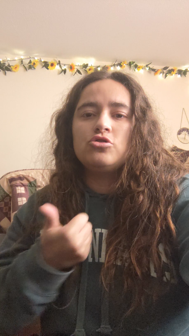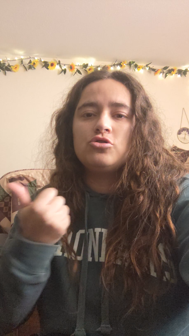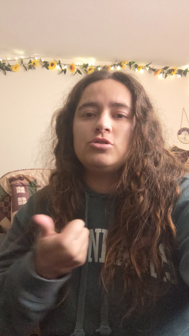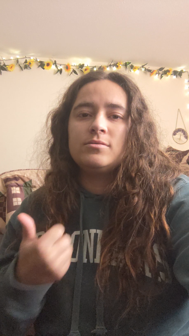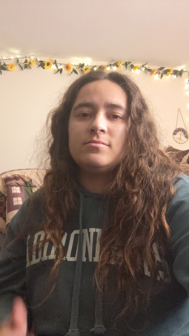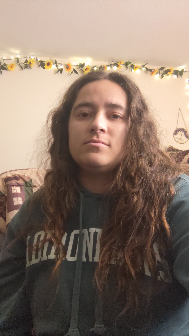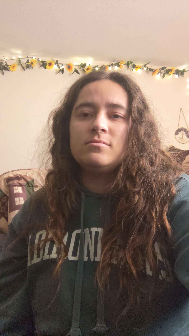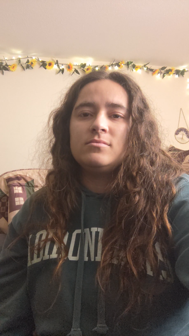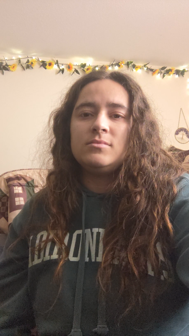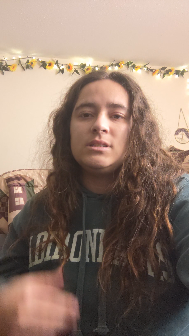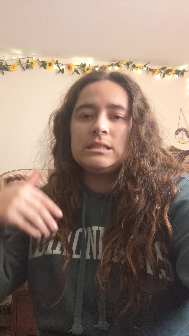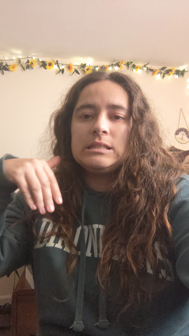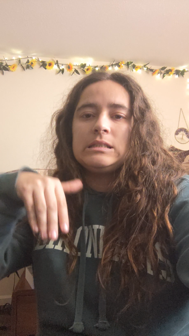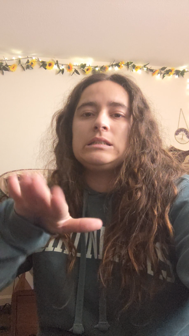enter